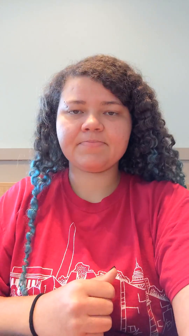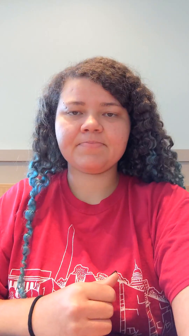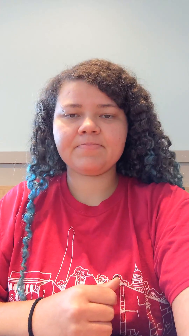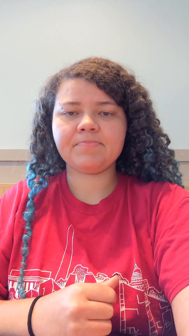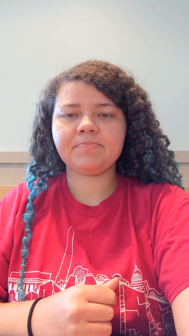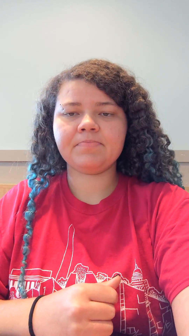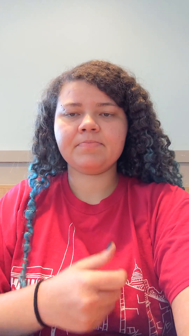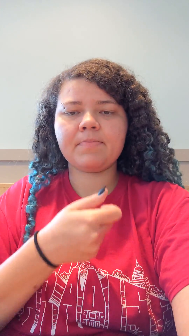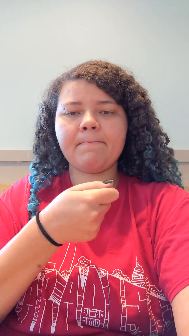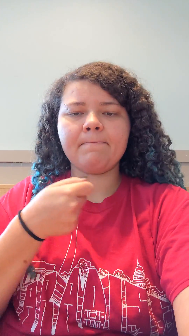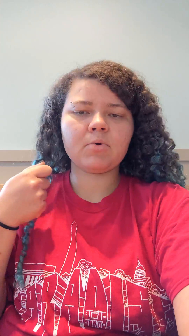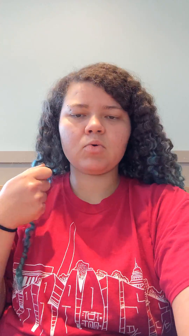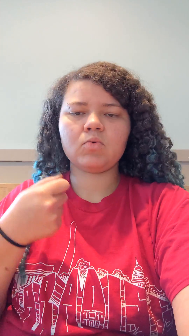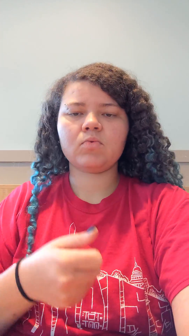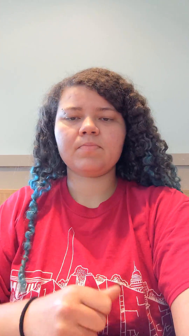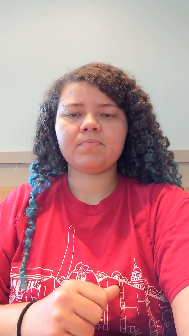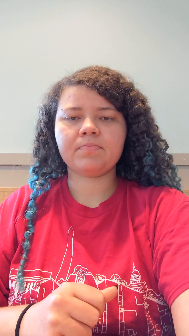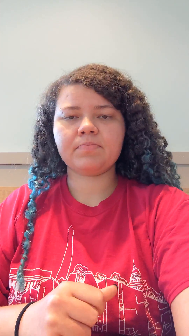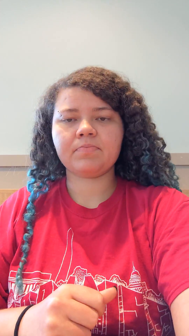pull